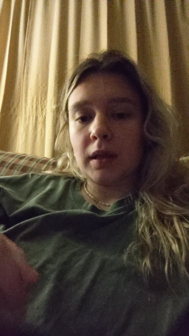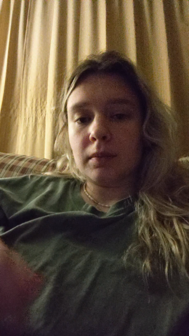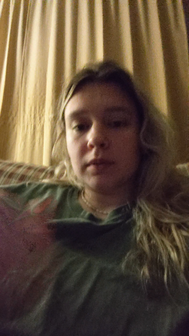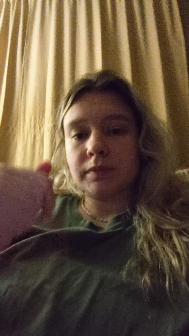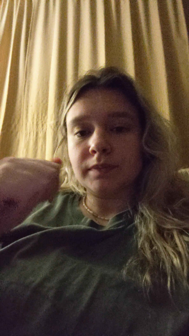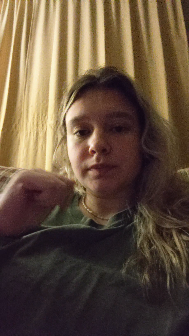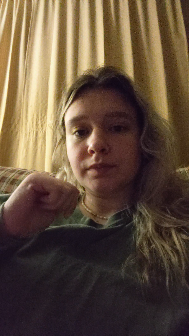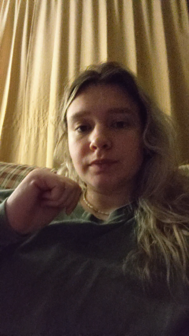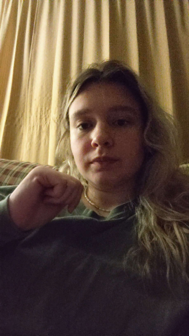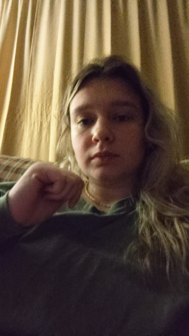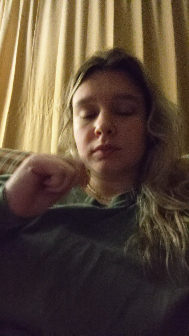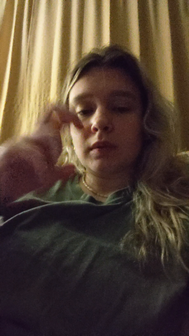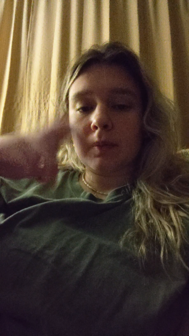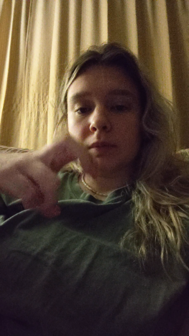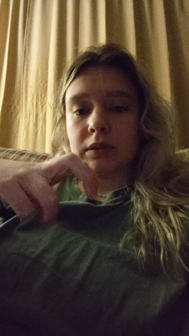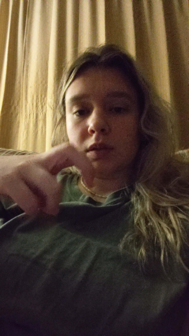potato